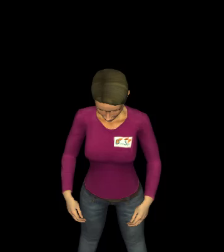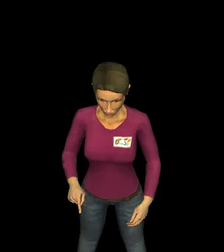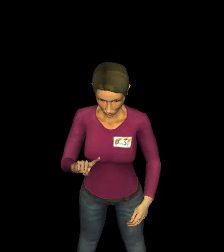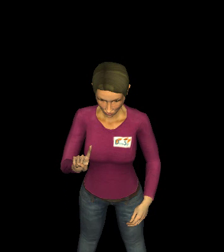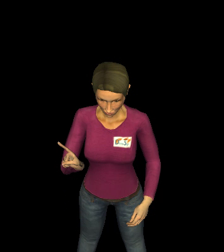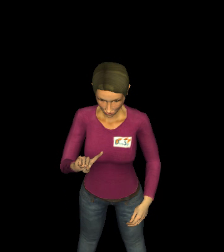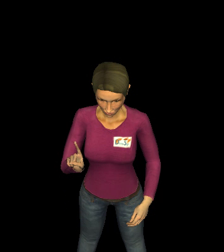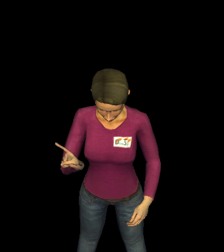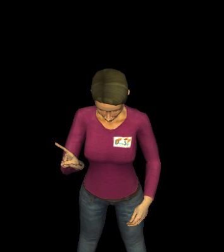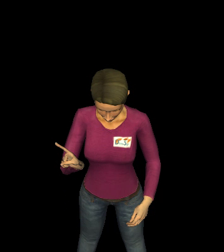لا